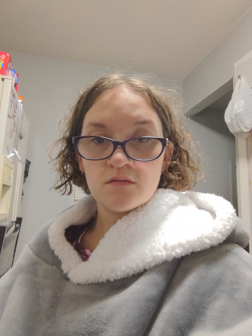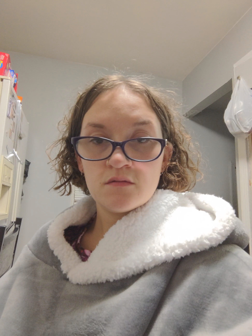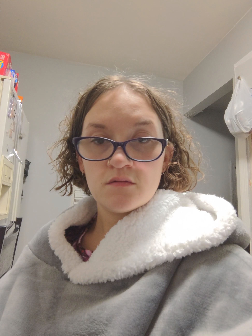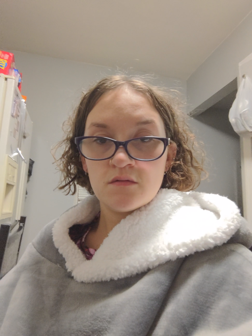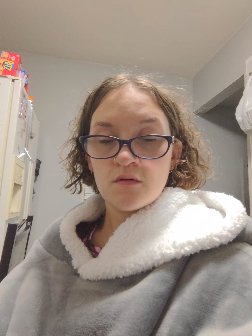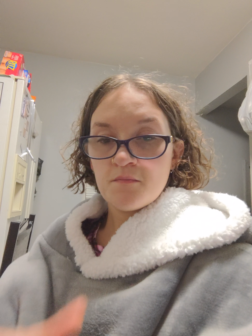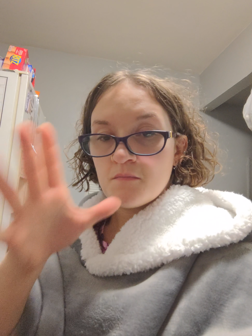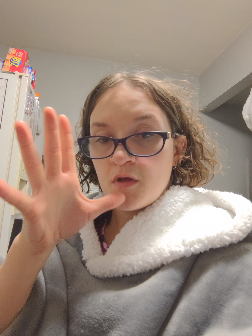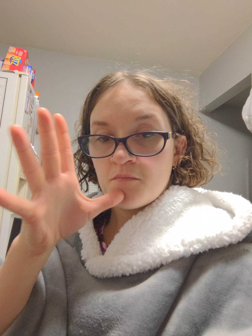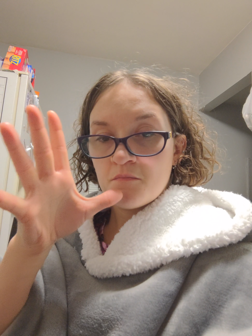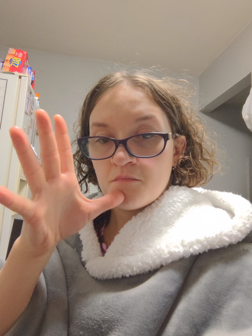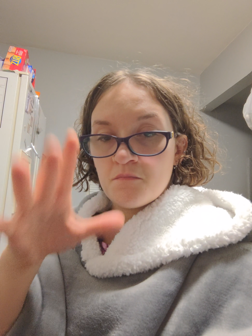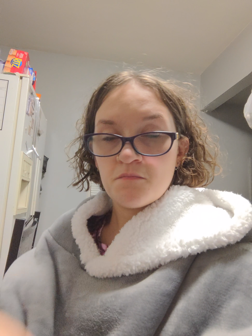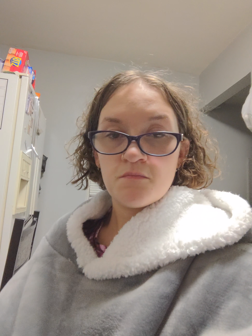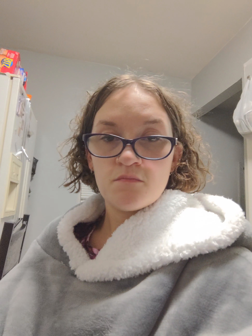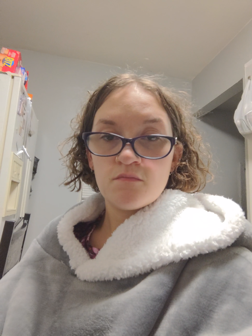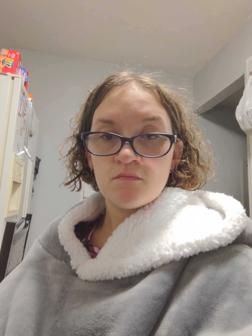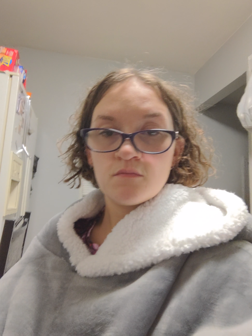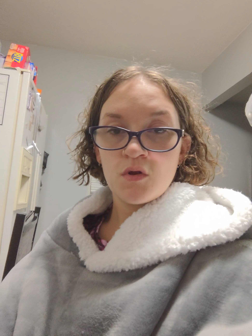mom